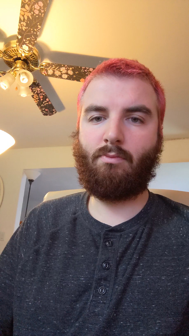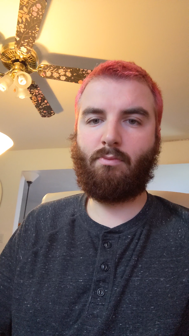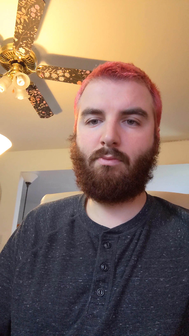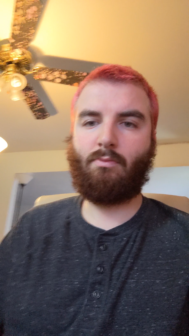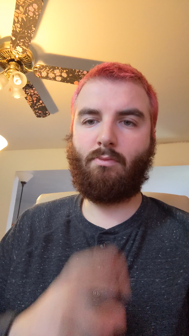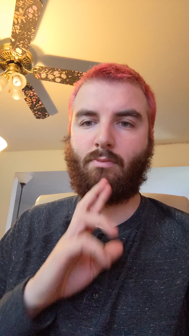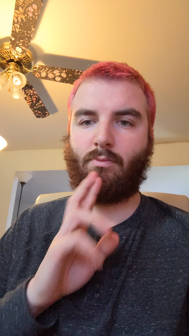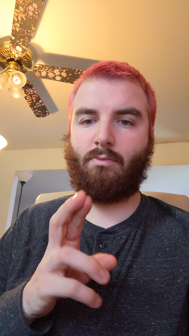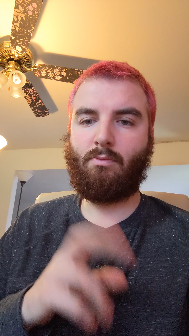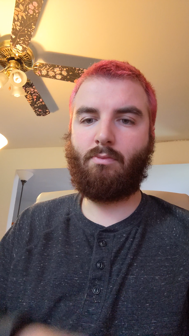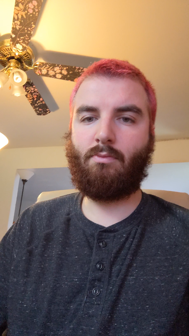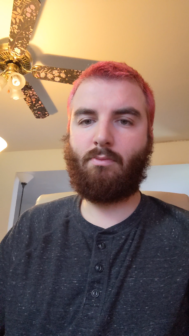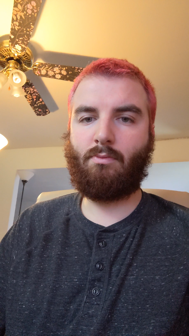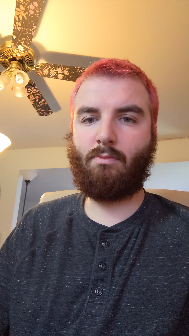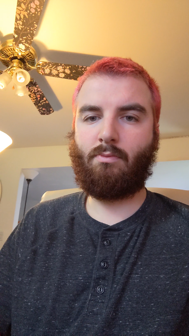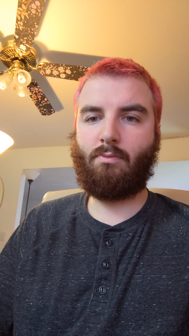are